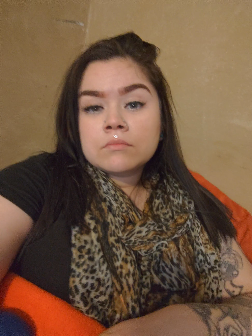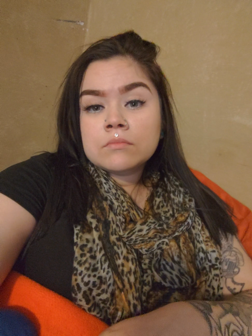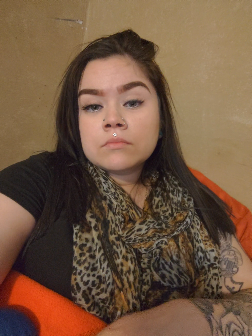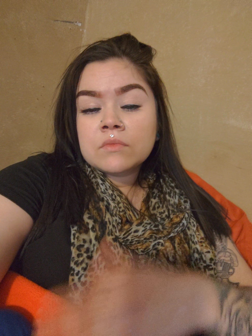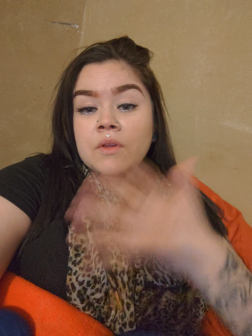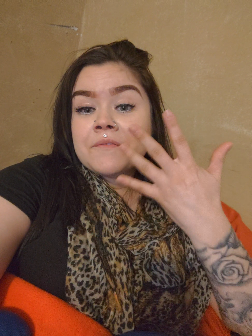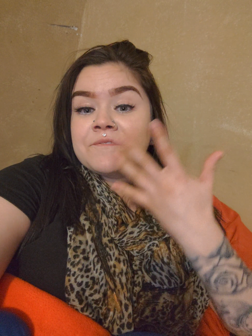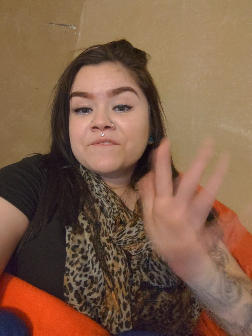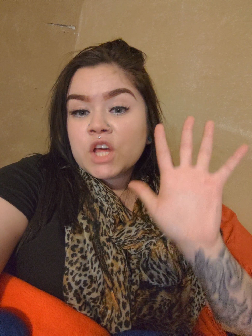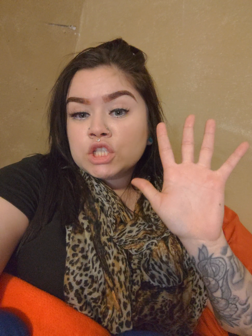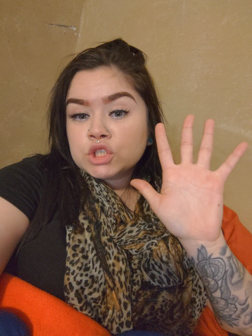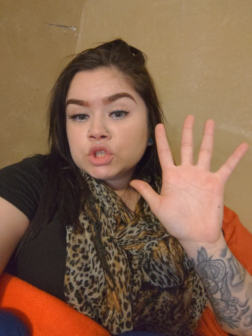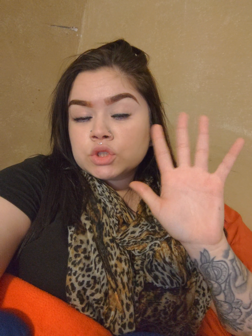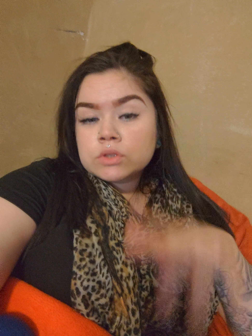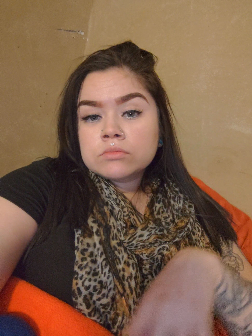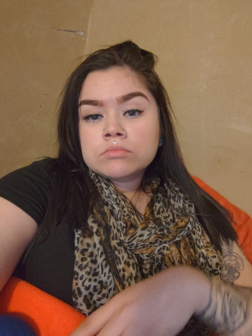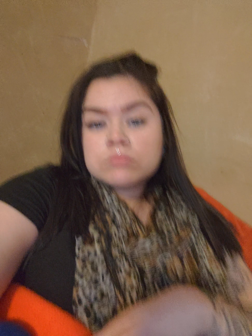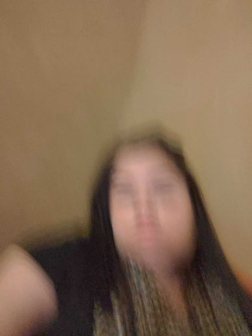finish